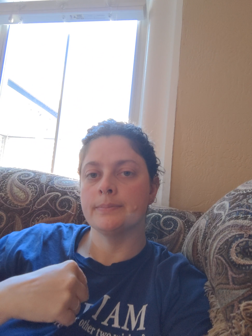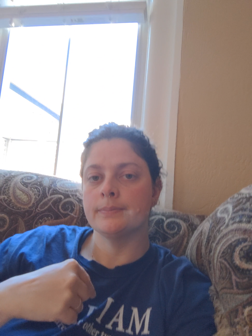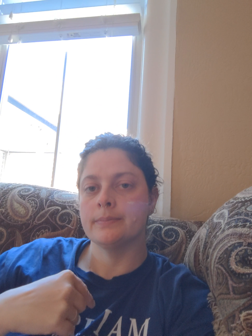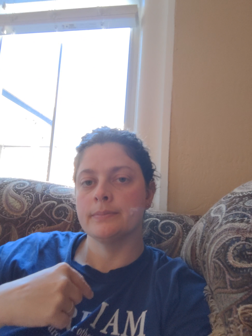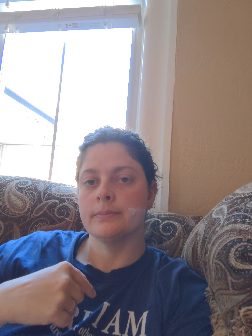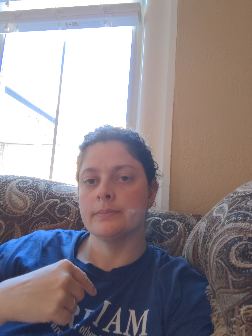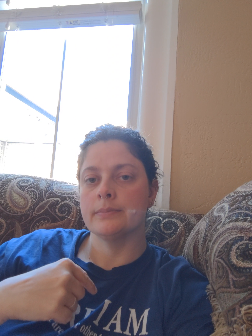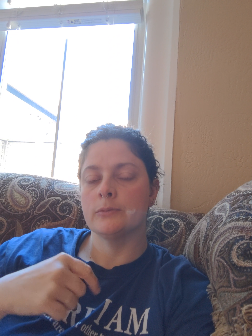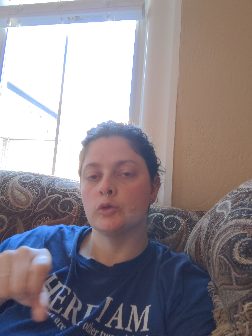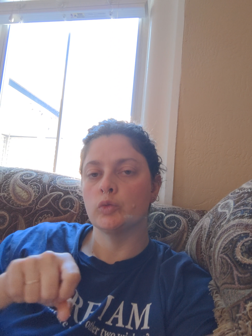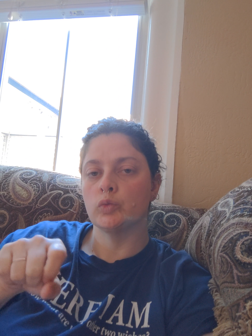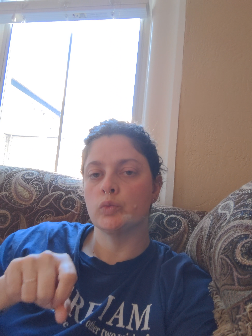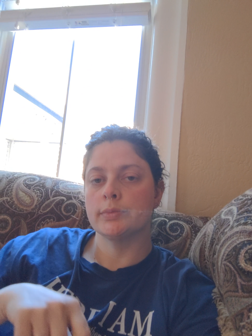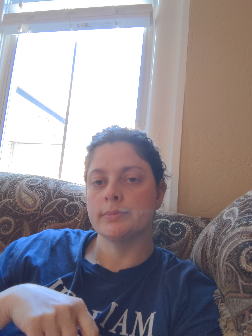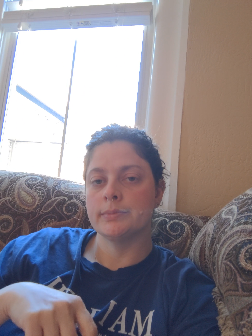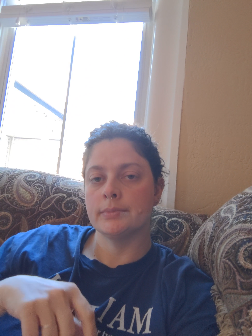shoe